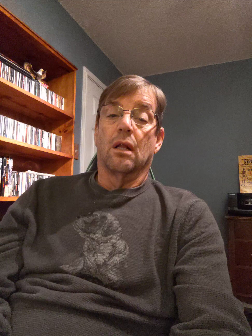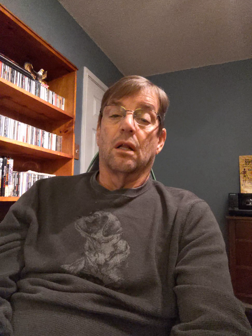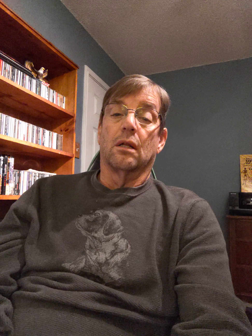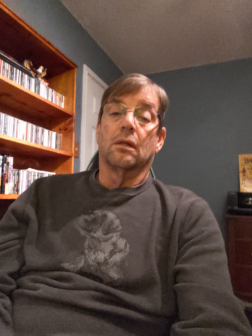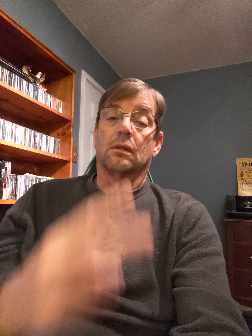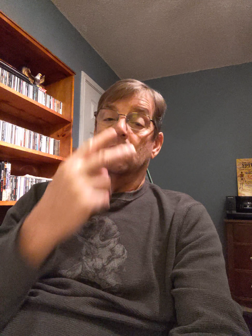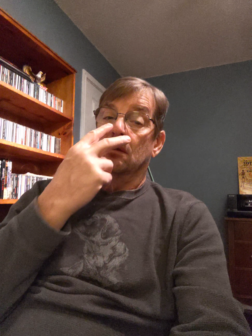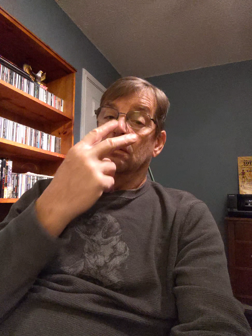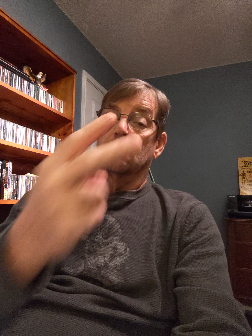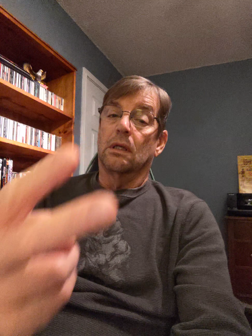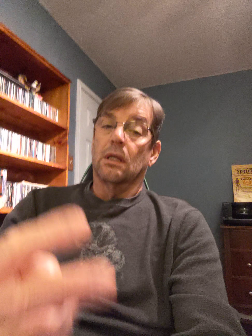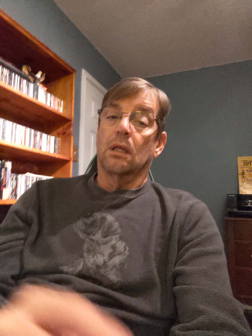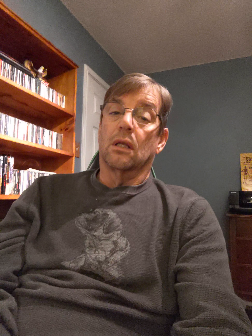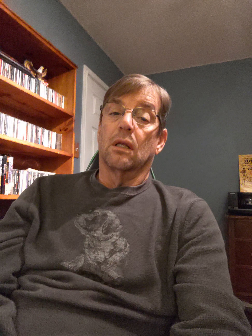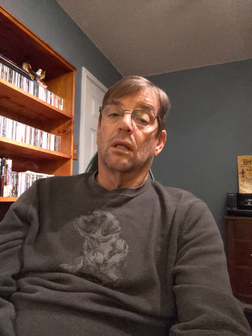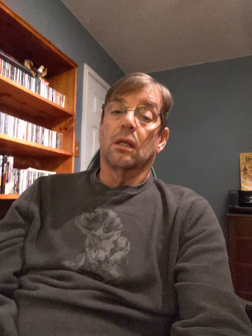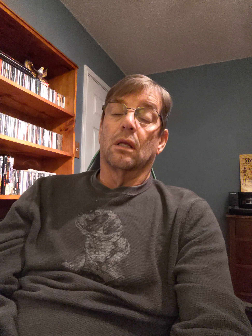see